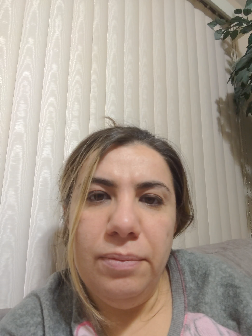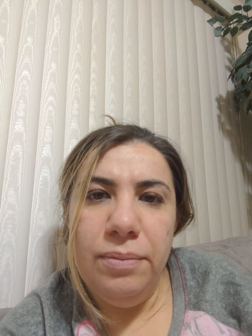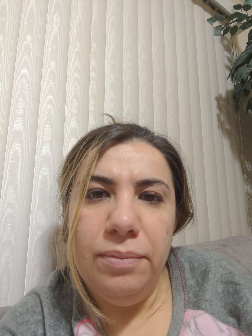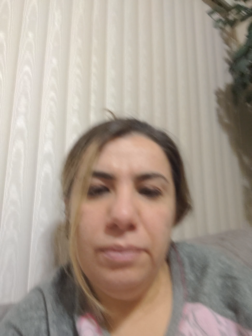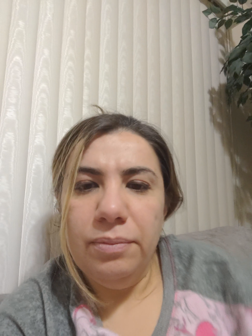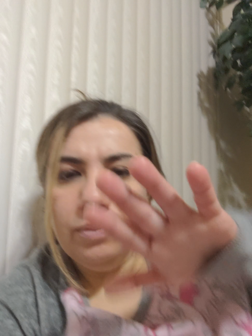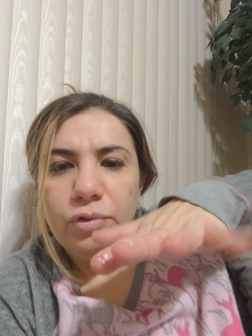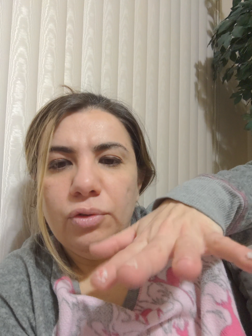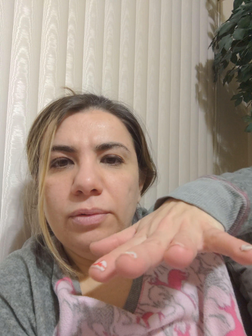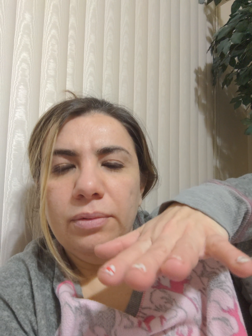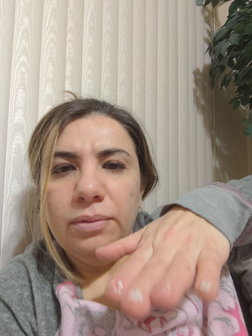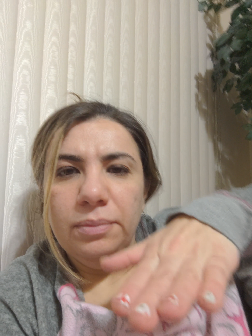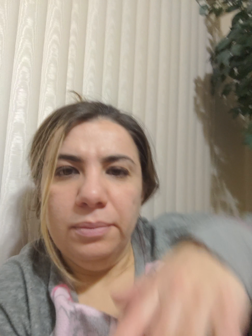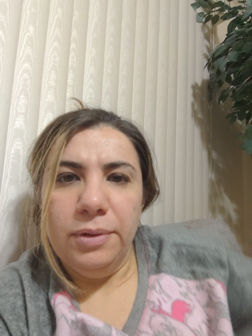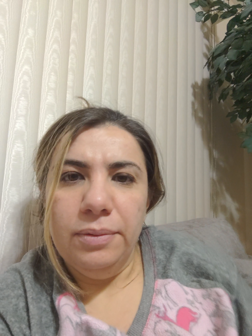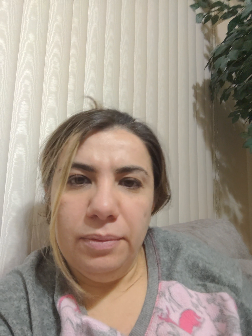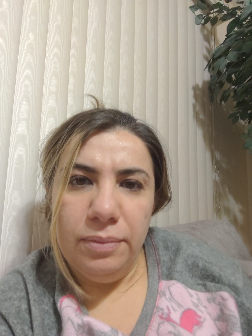child